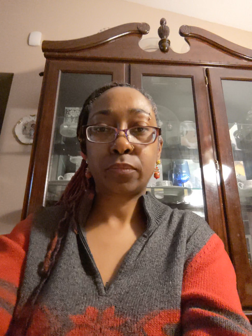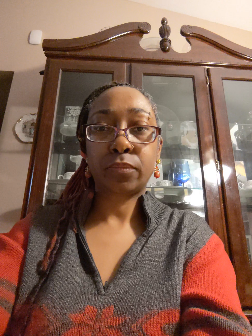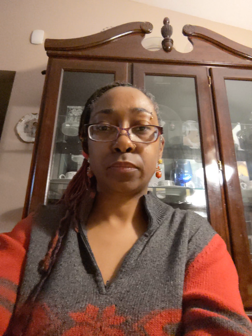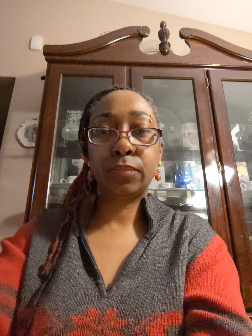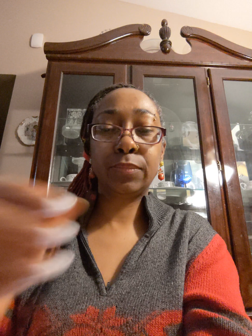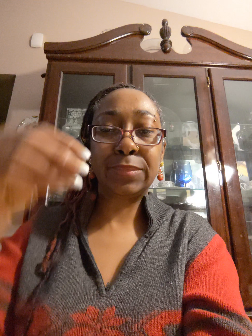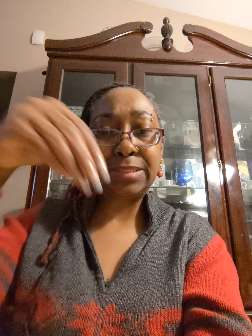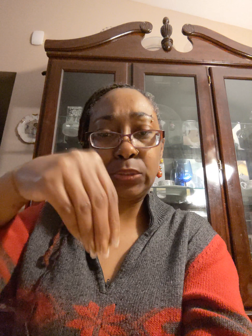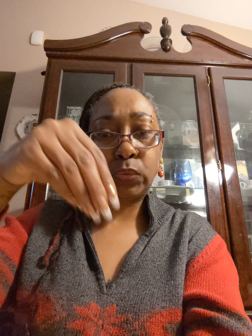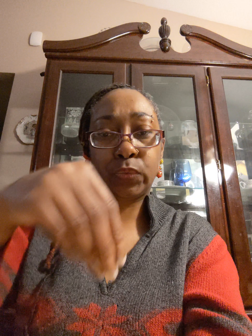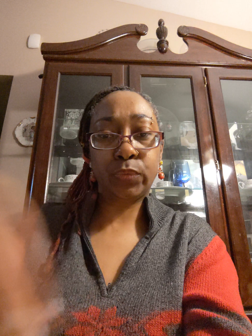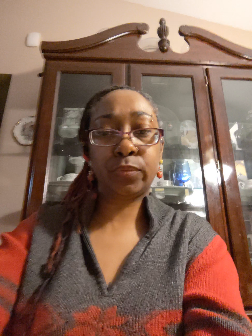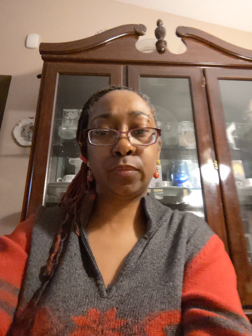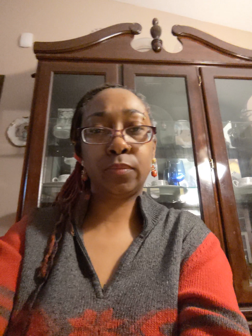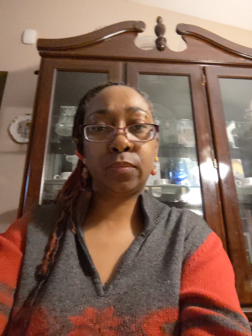into